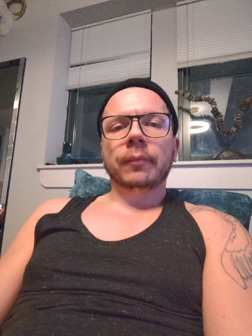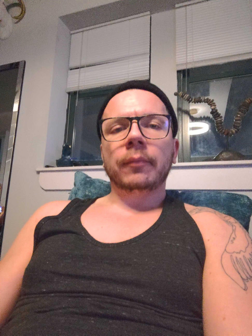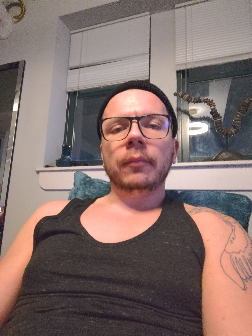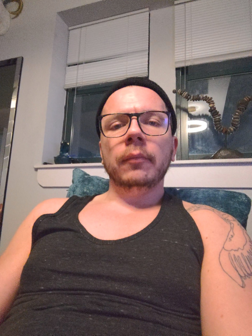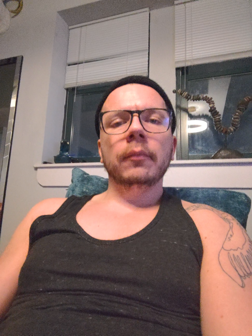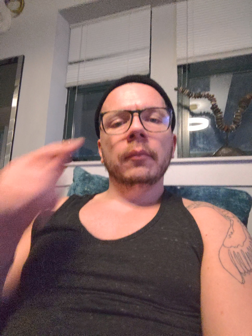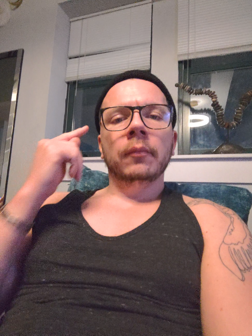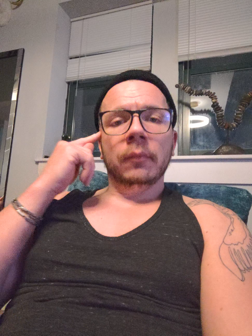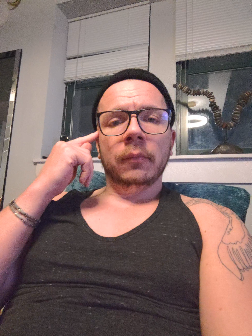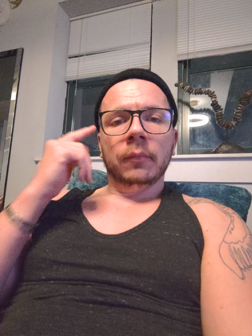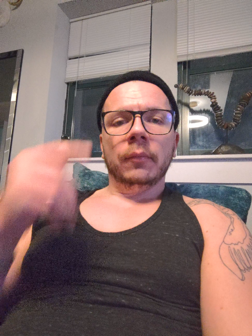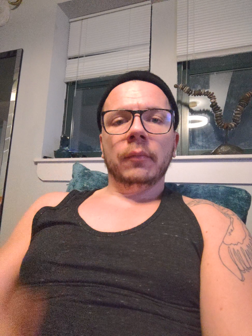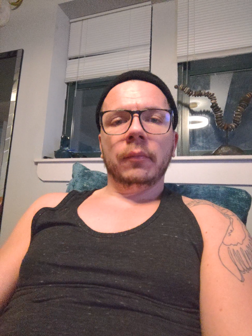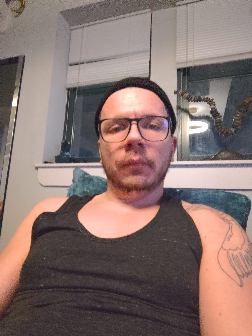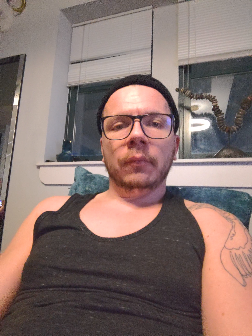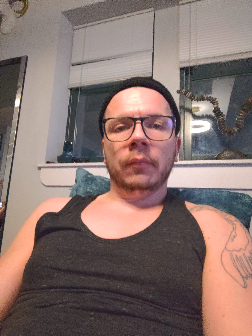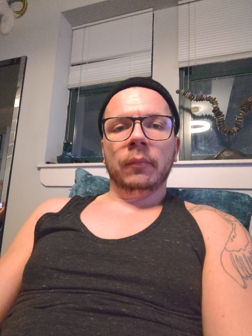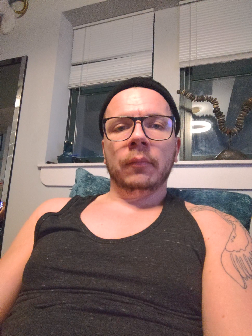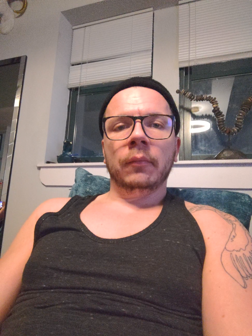penny